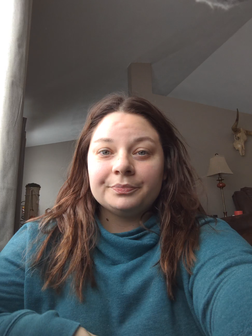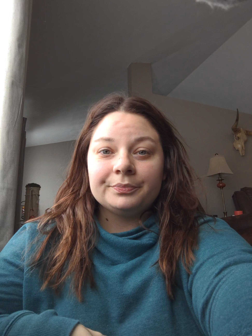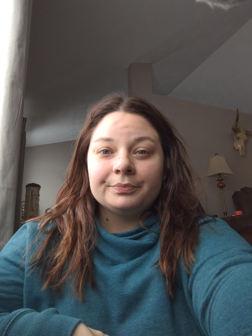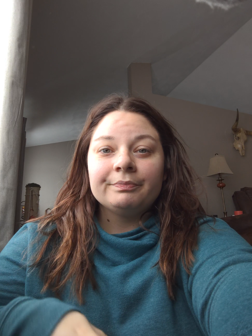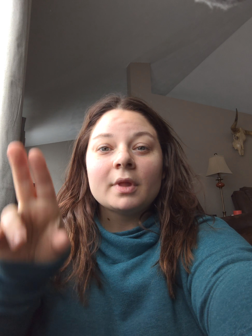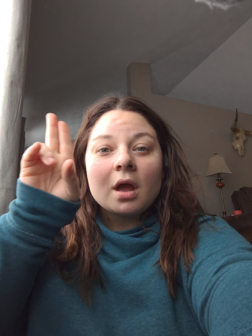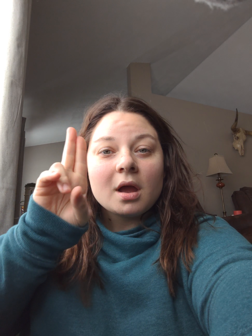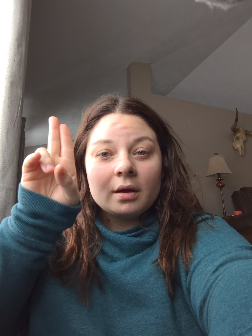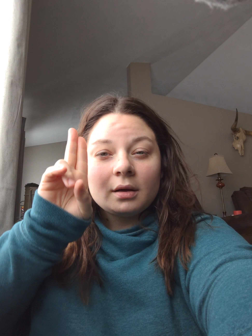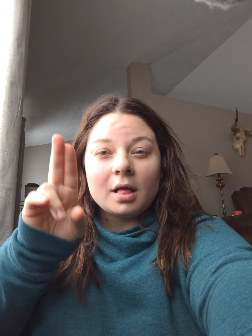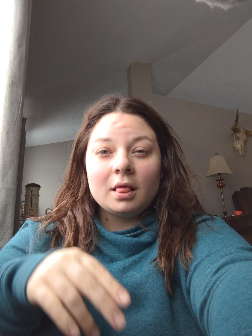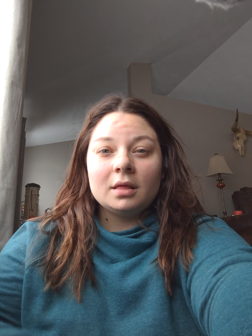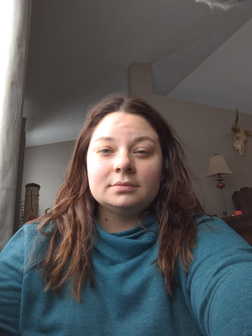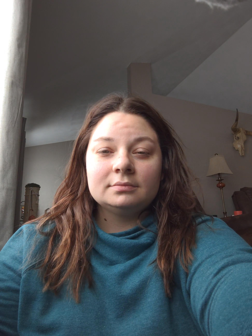uncle